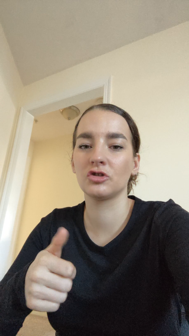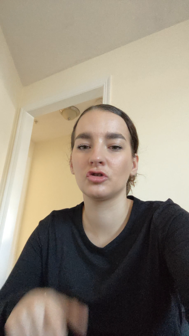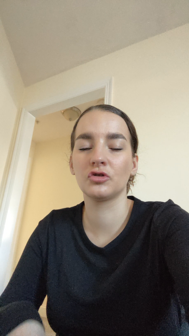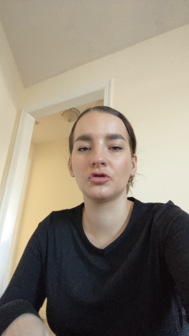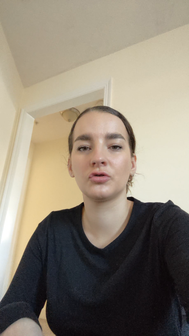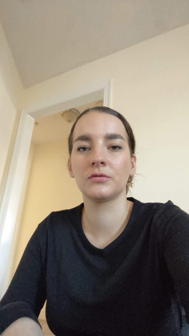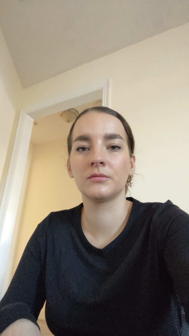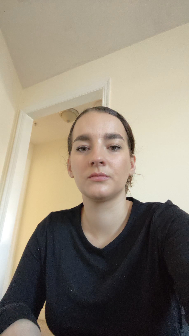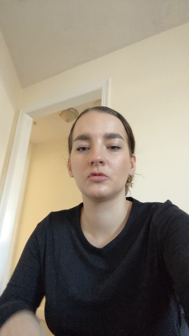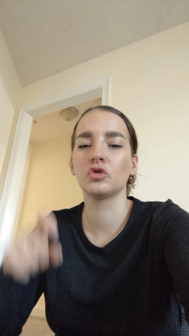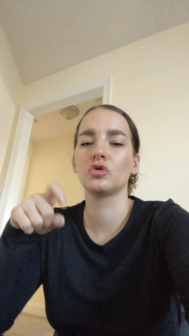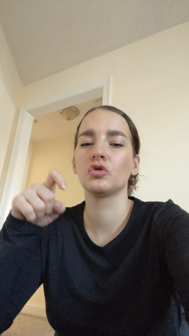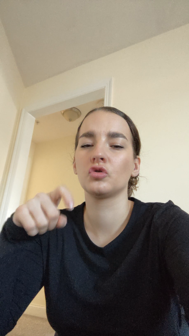should